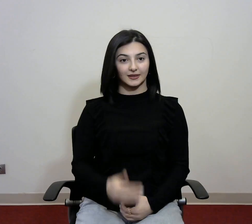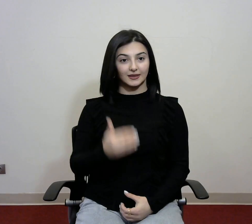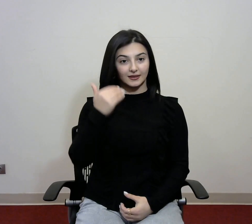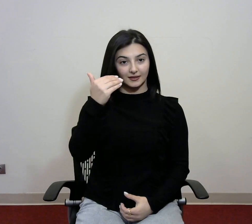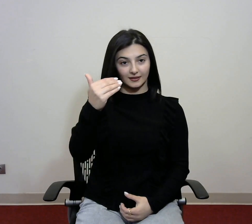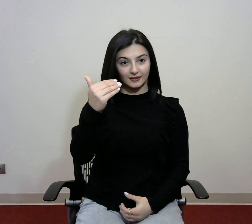siz